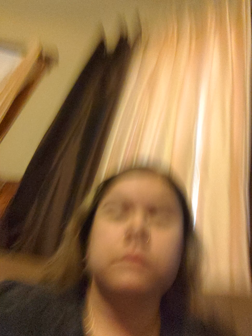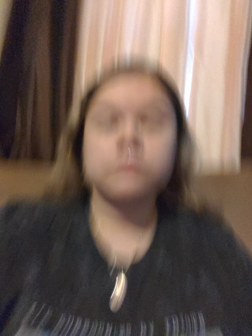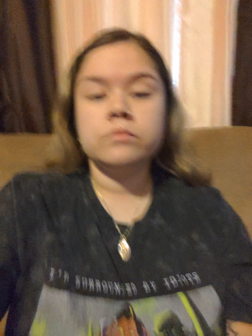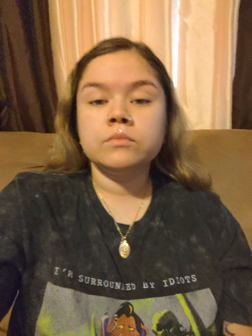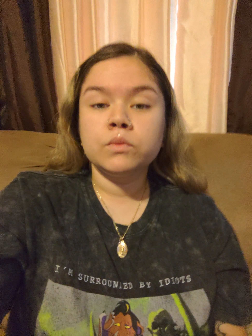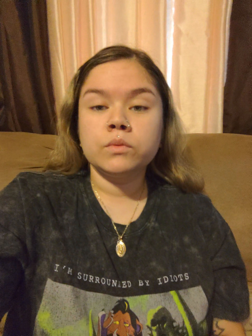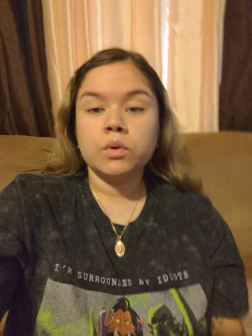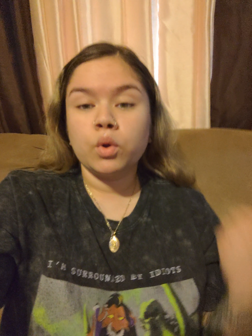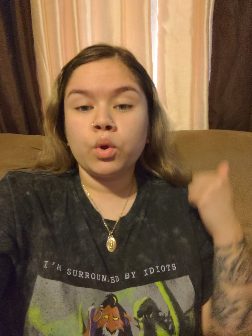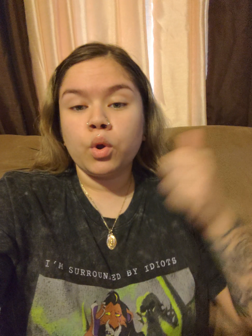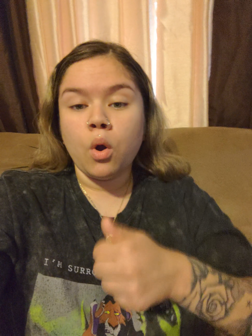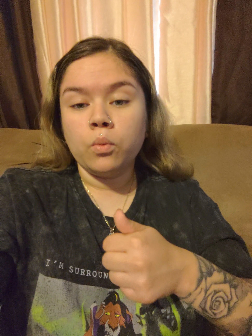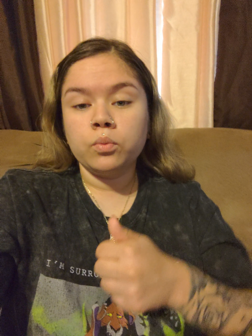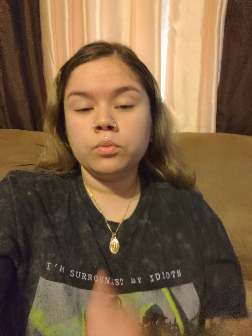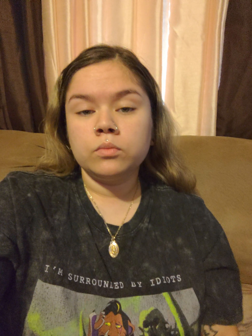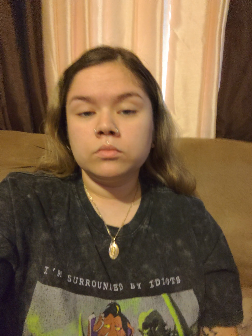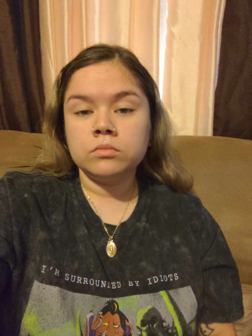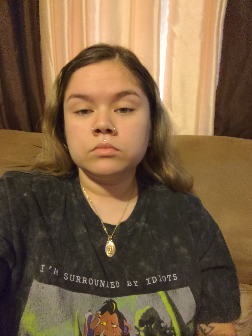coats